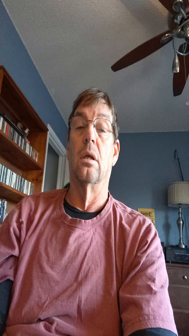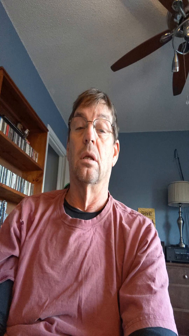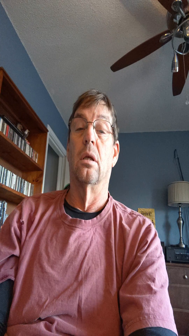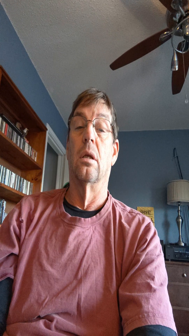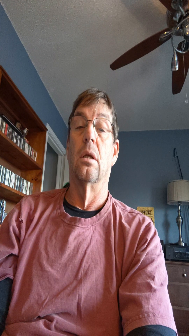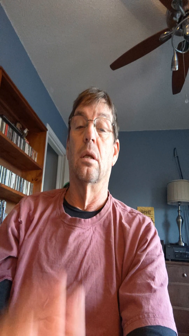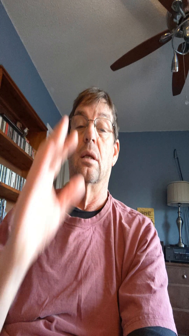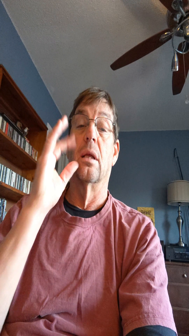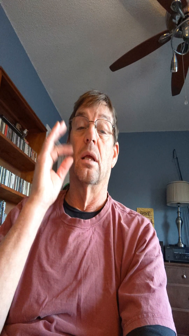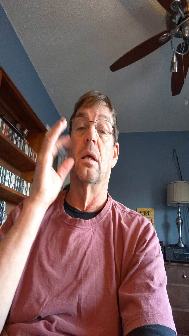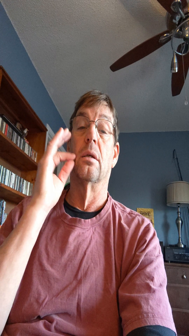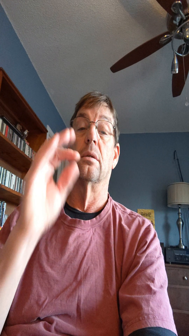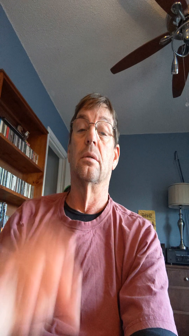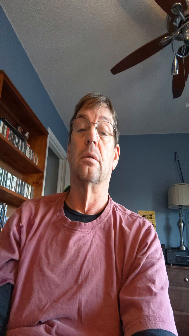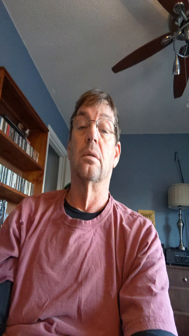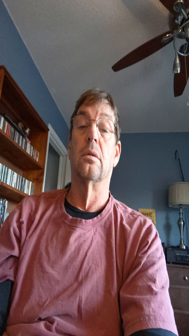cat